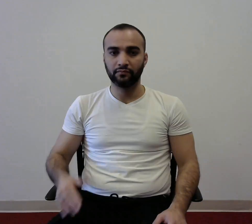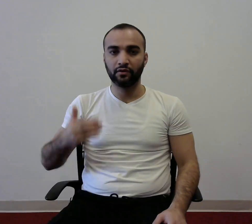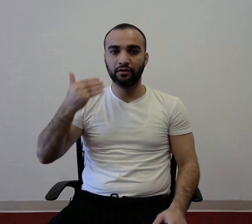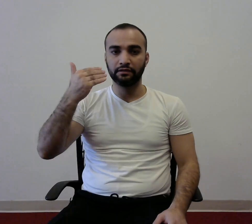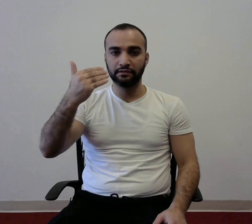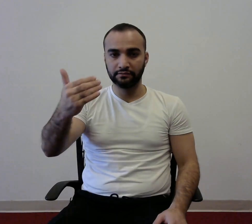siz